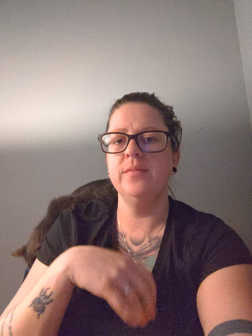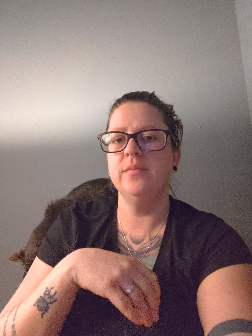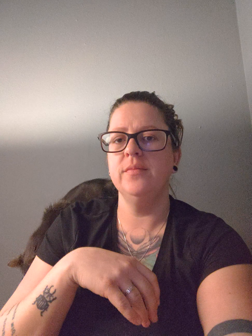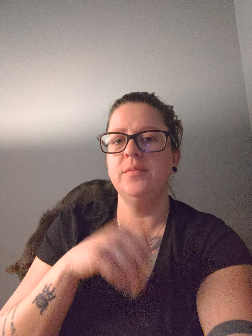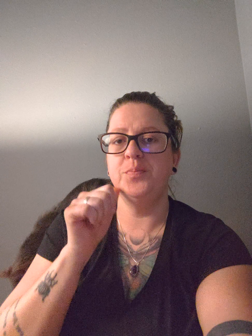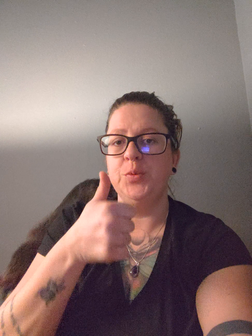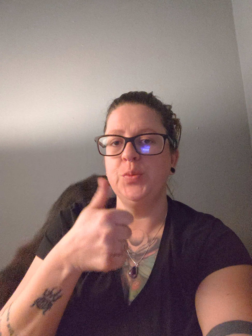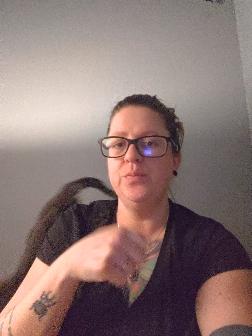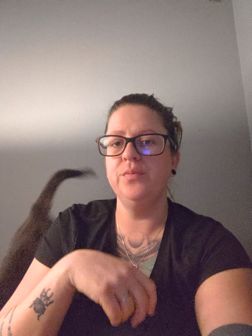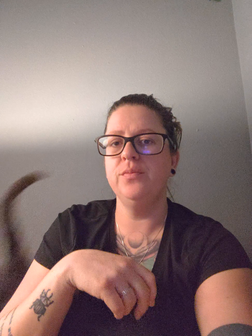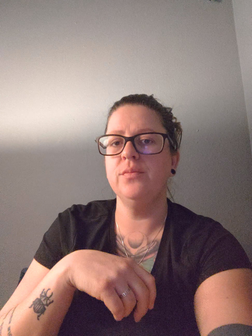tomorrow